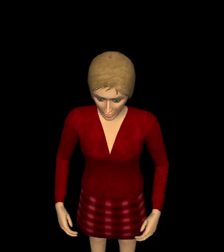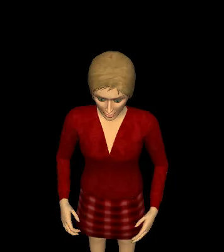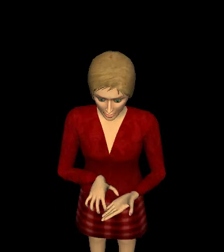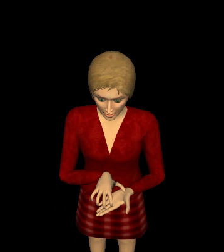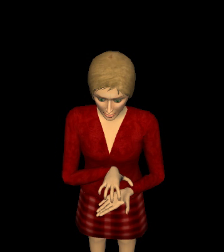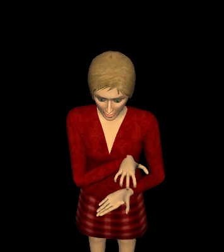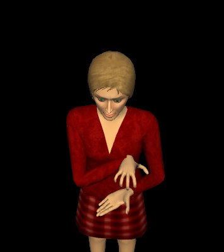بخيل